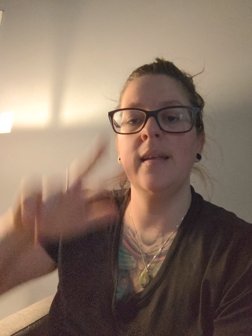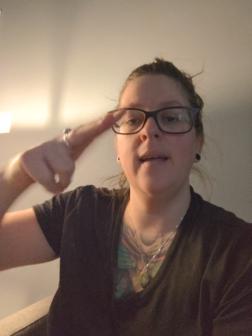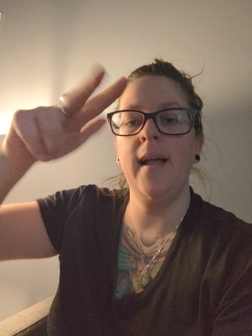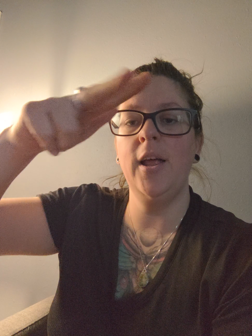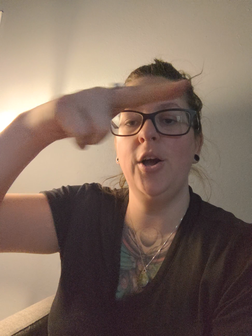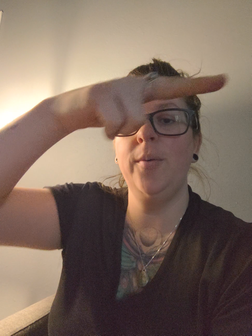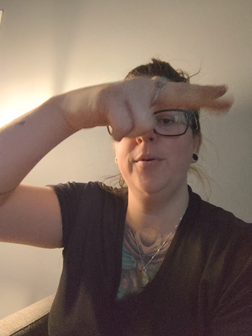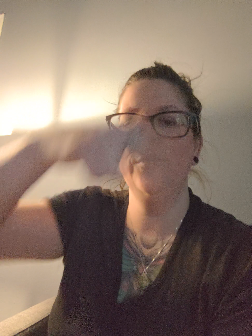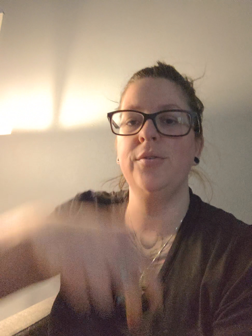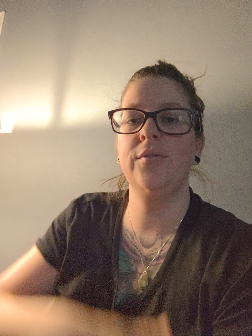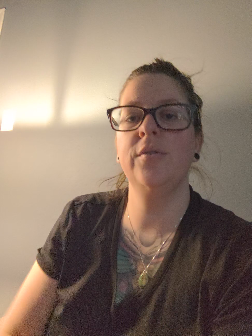helicopter